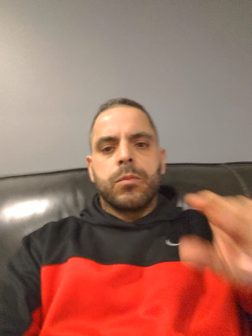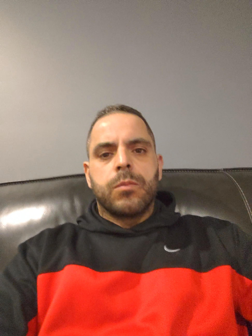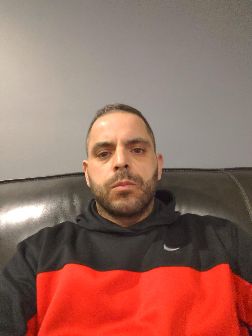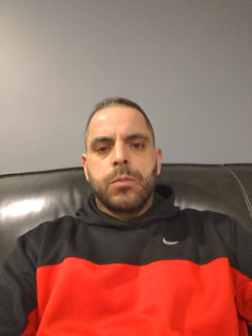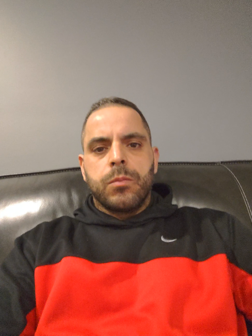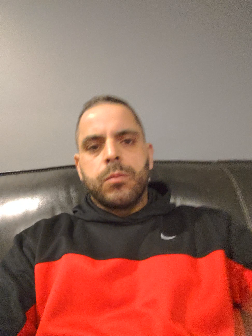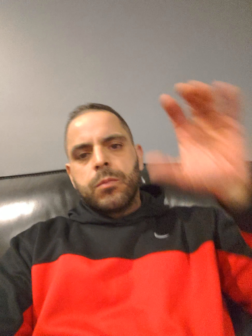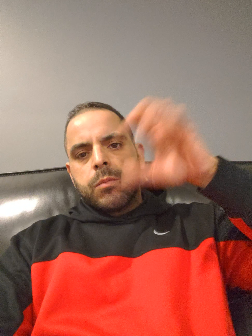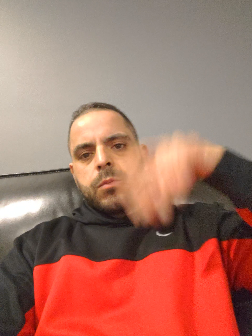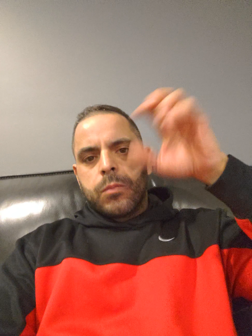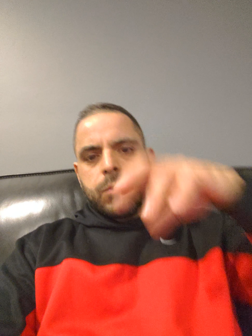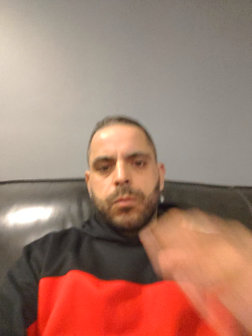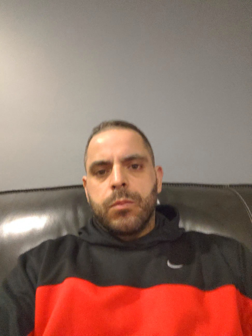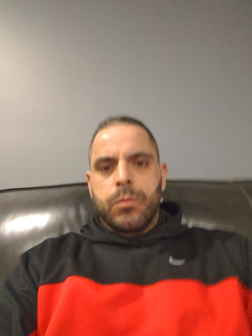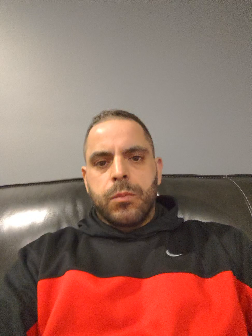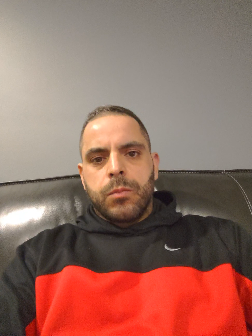rain